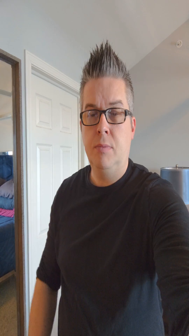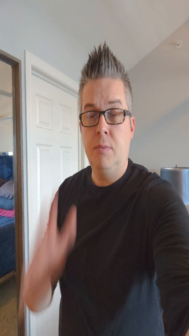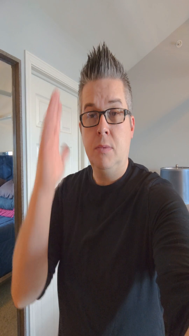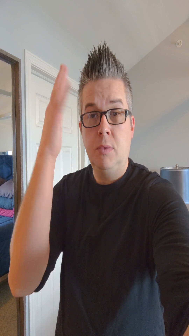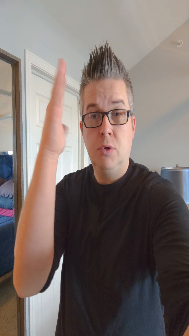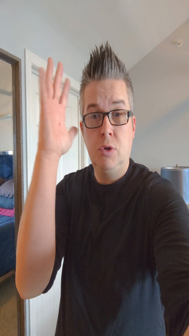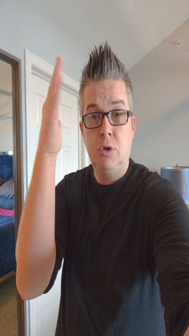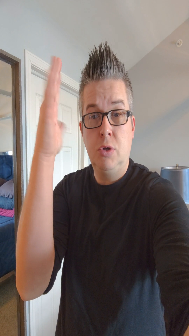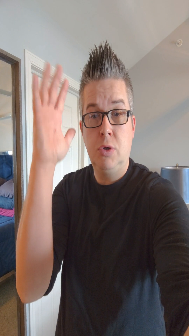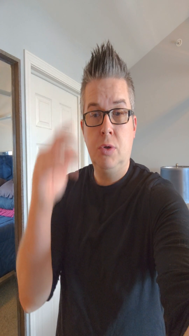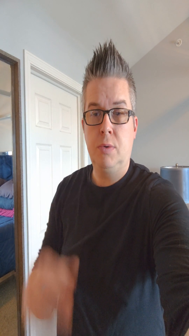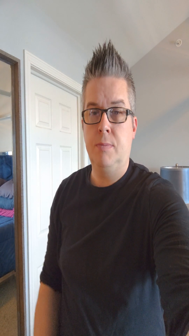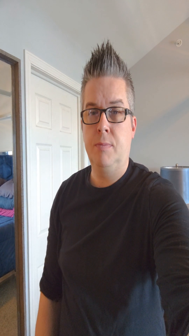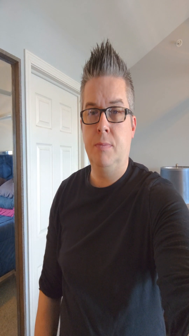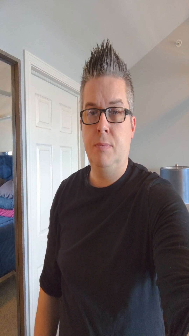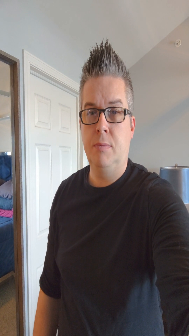tree